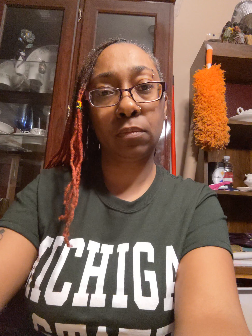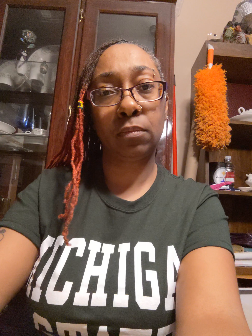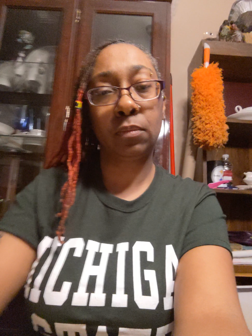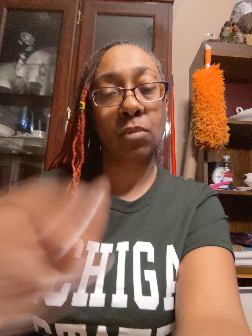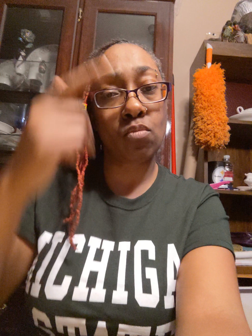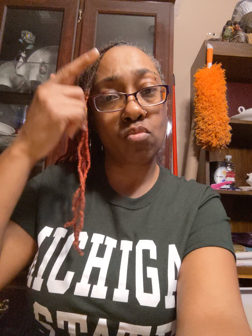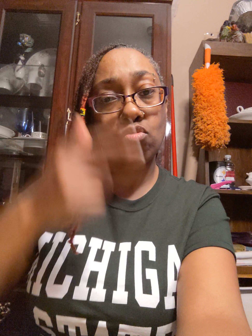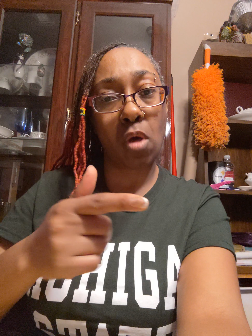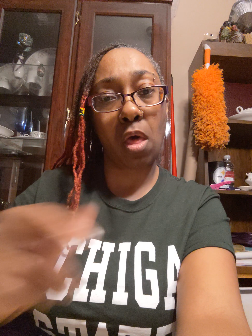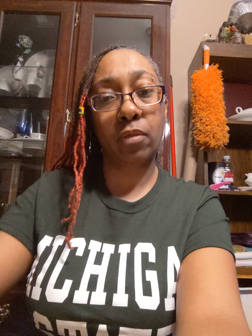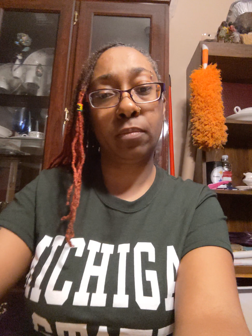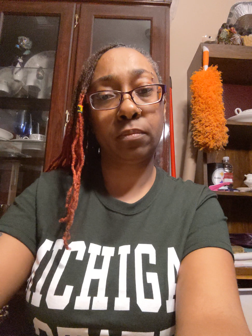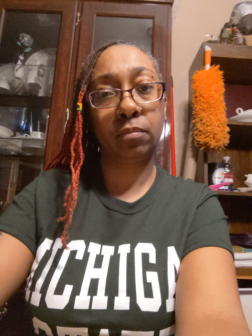brother